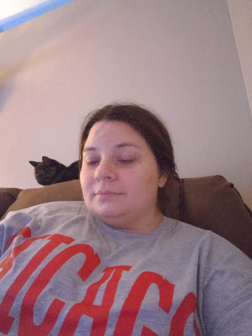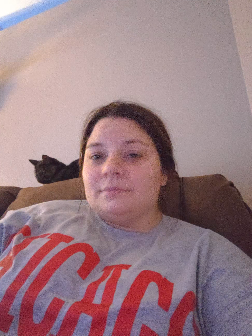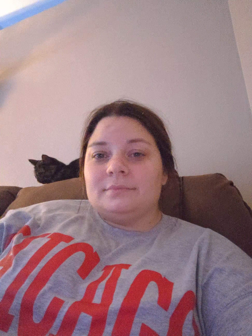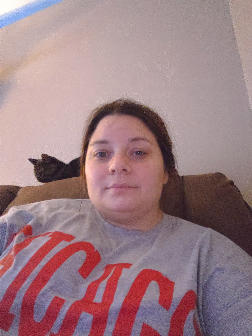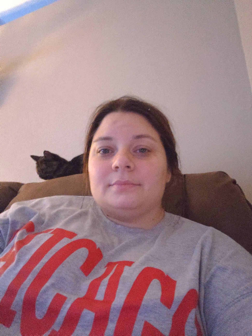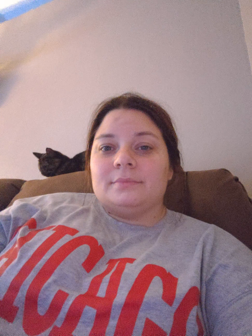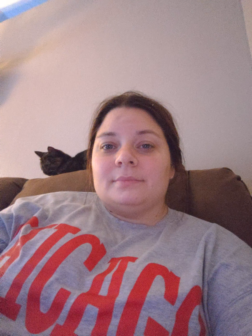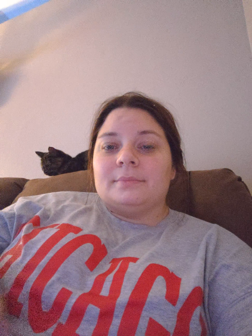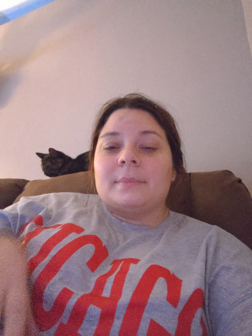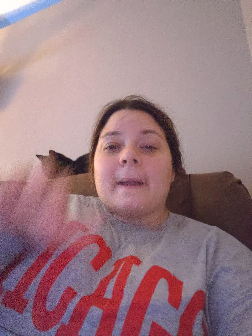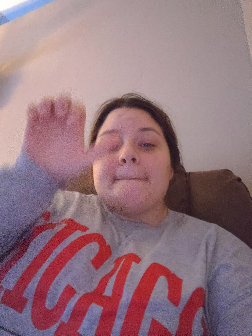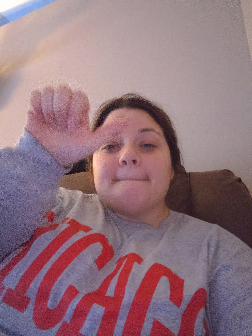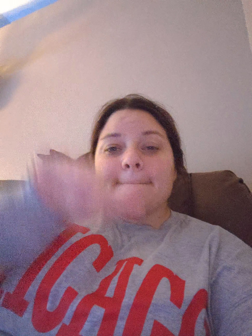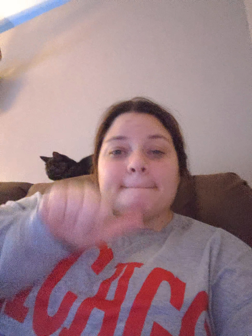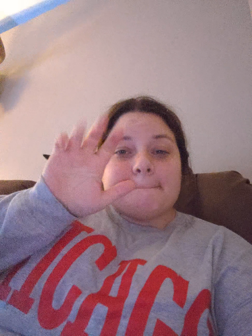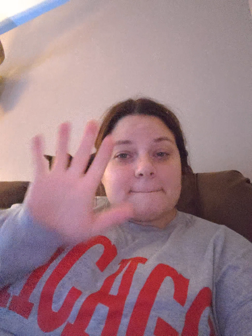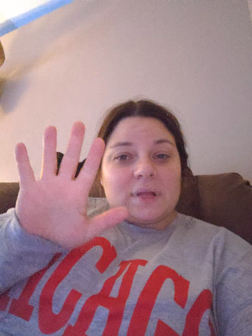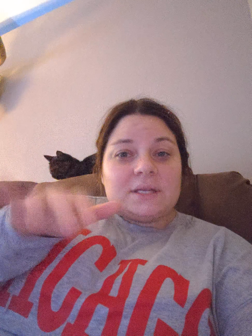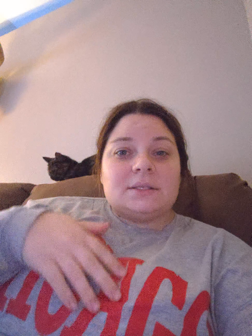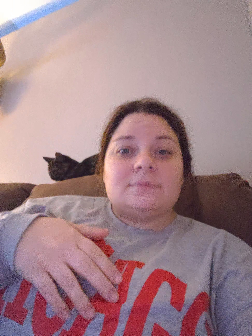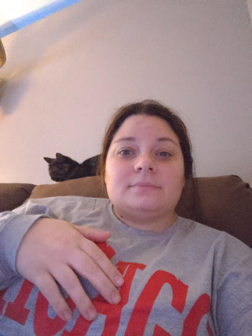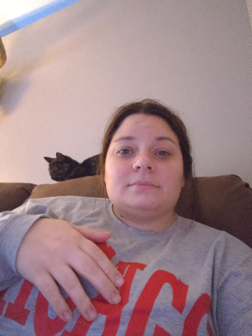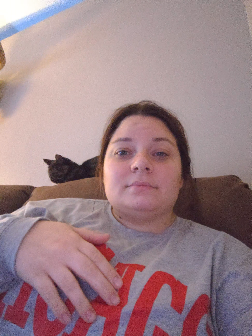mitten